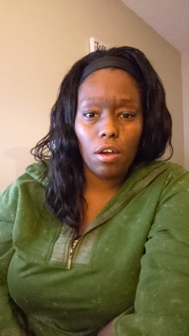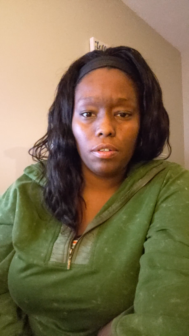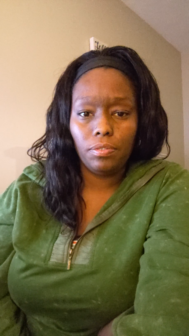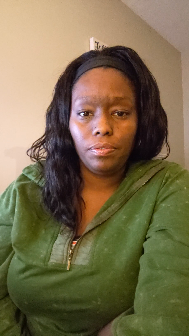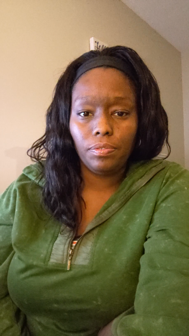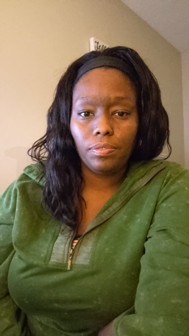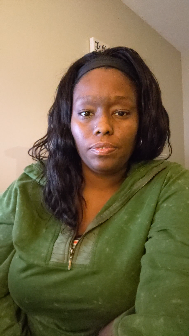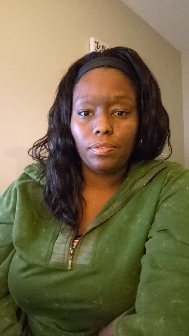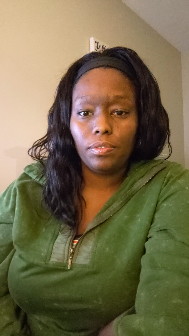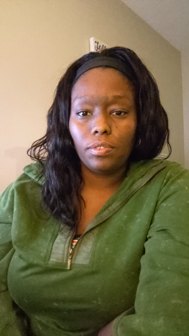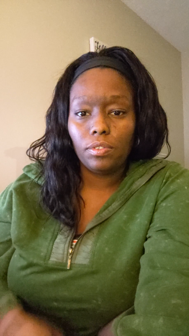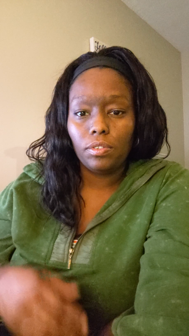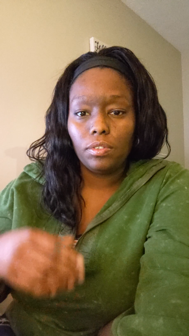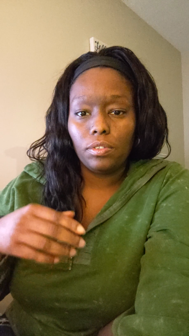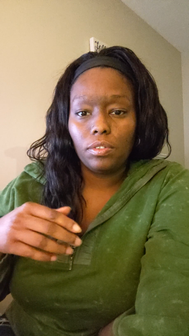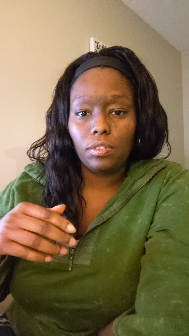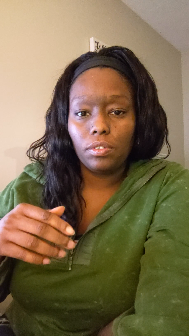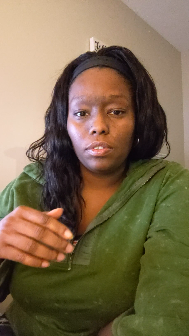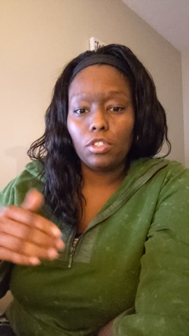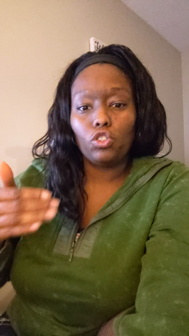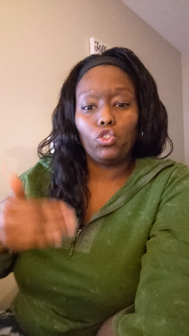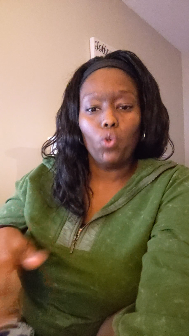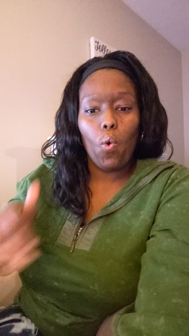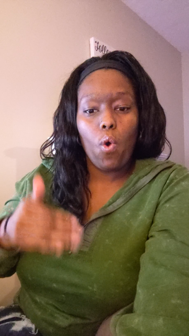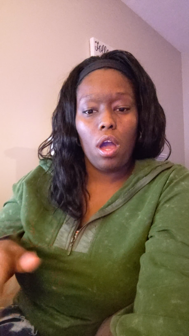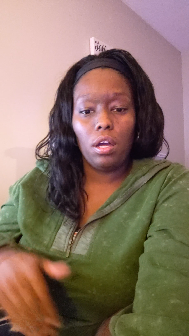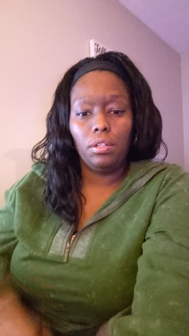shorts